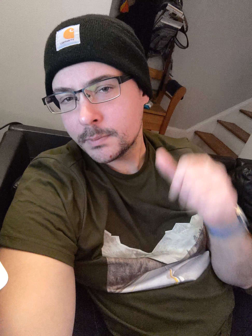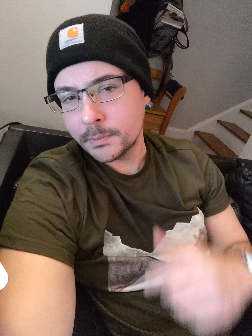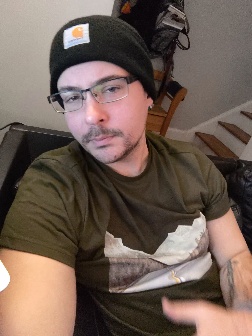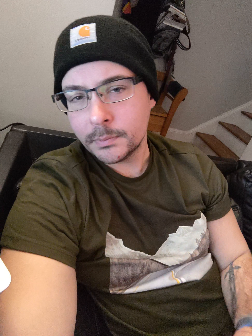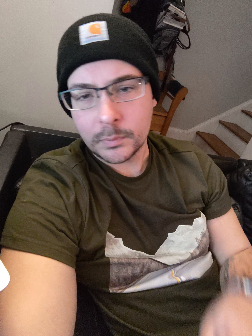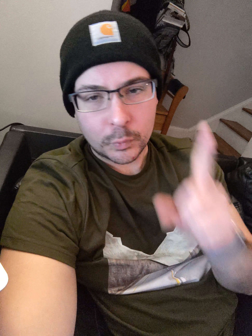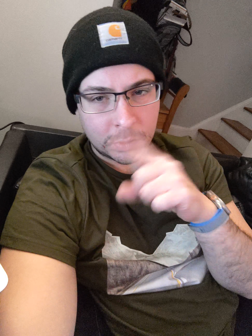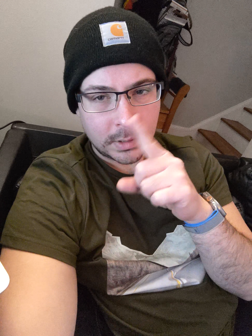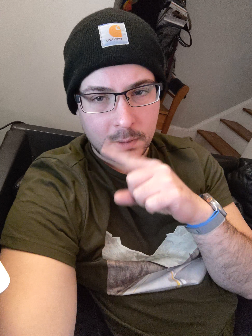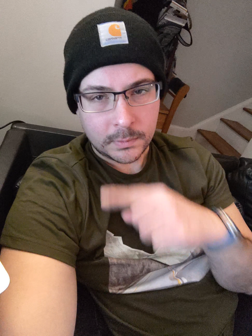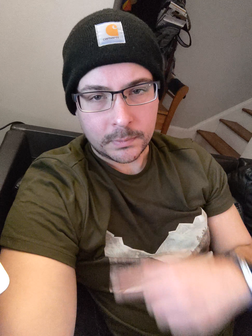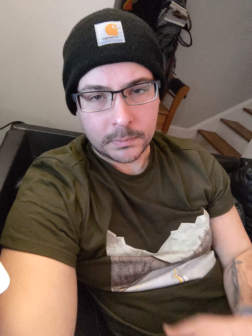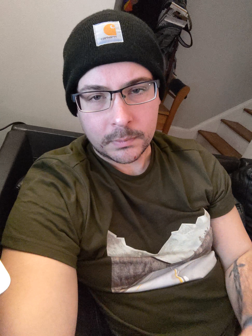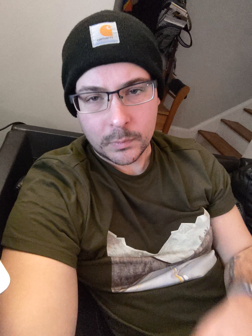pretend